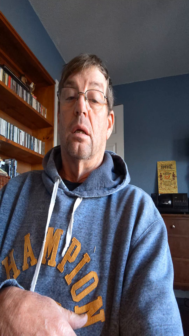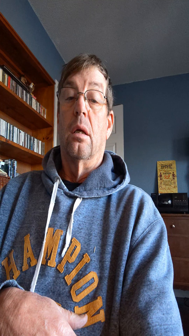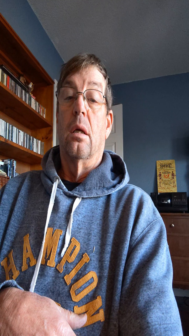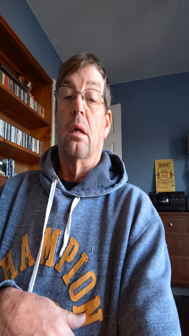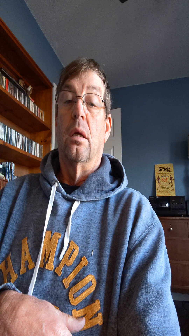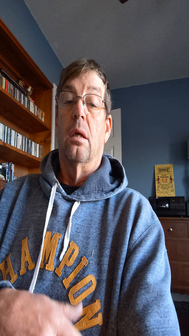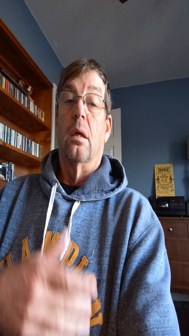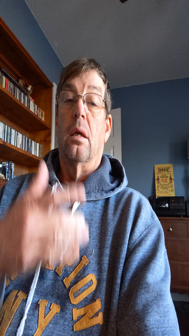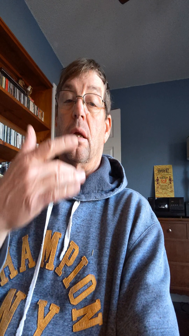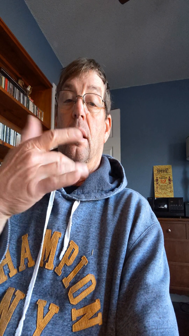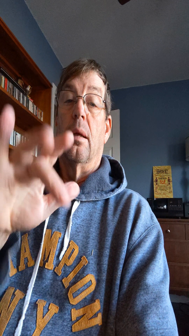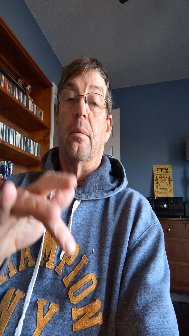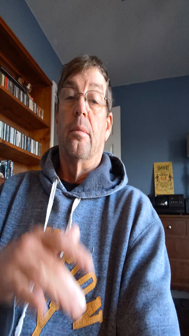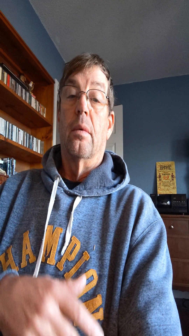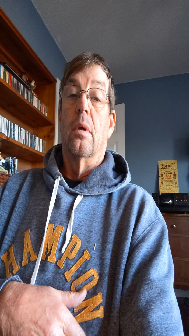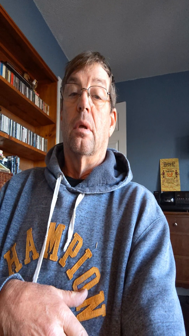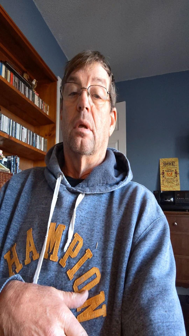empty